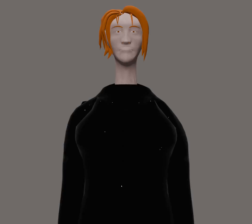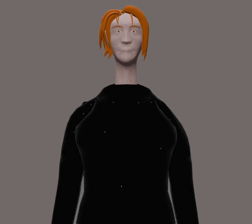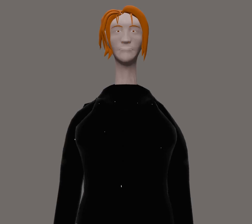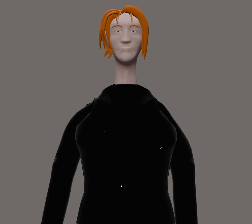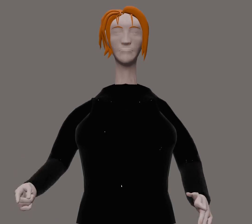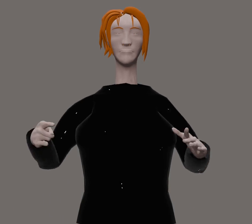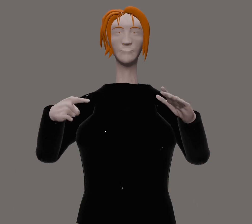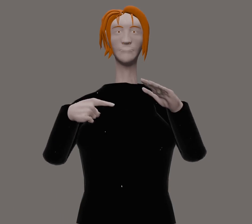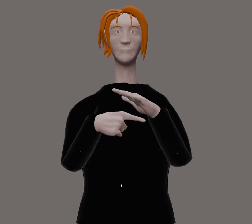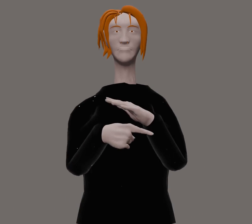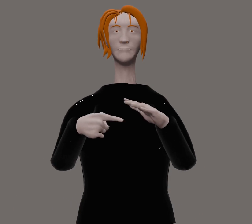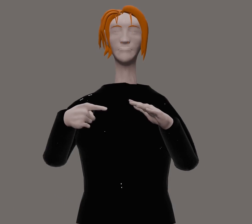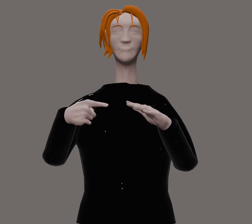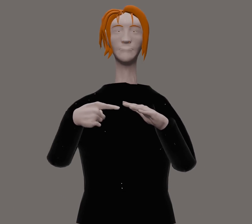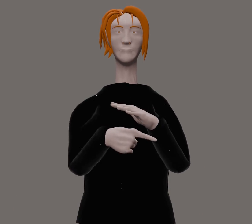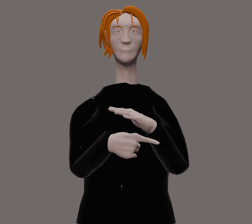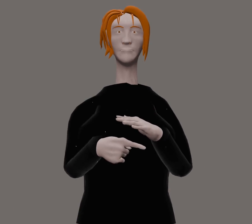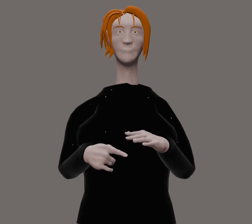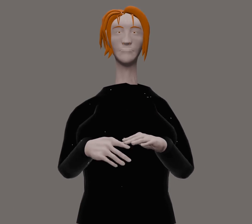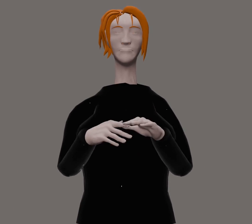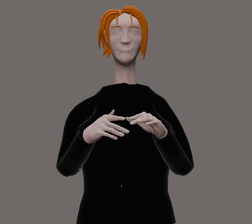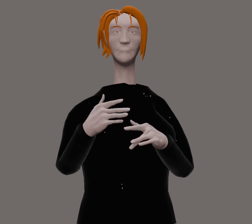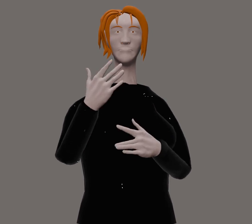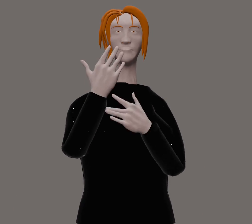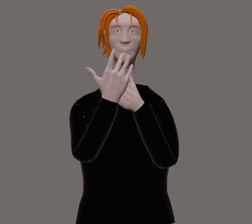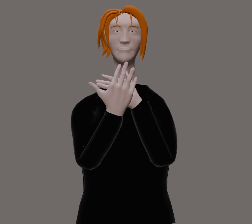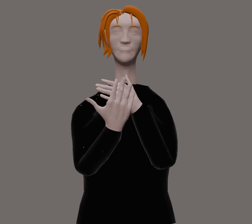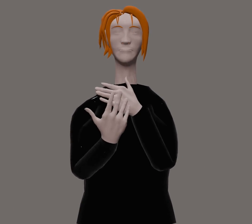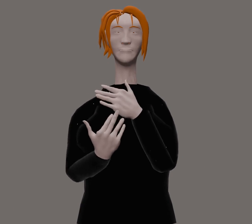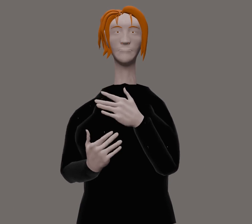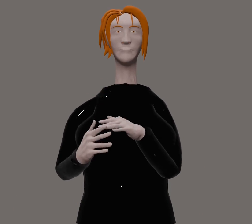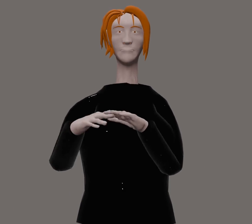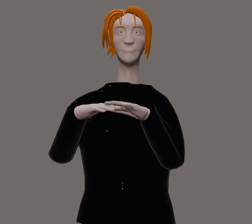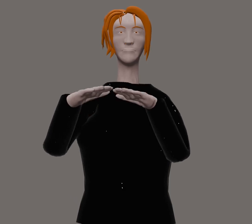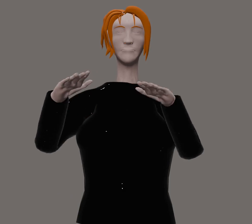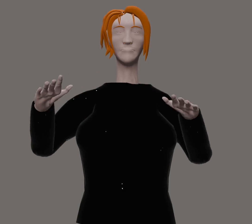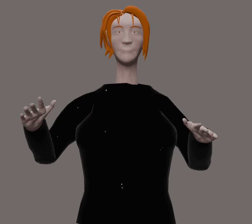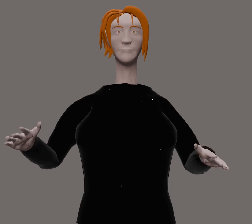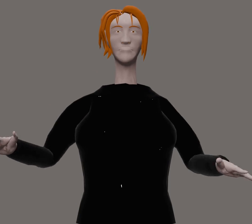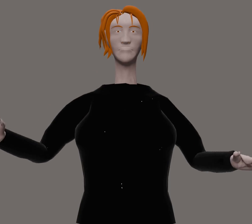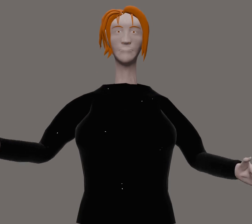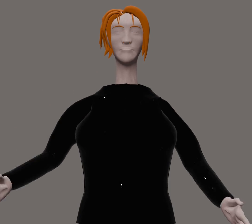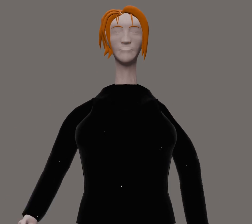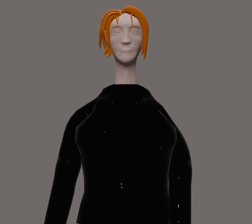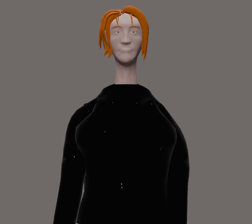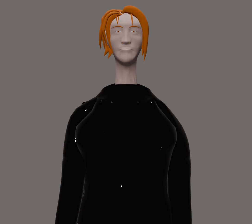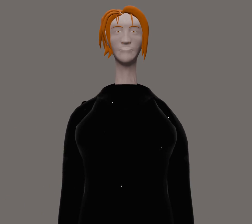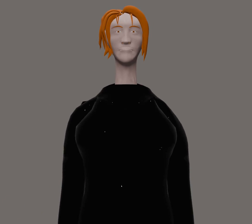Bloodbath